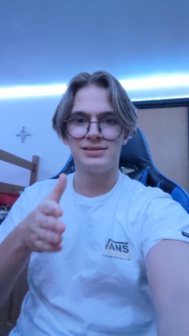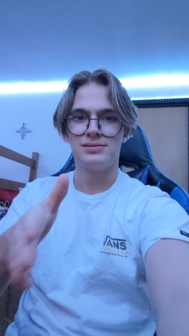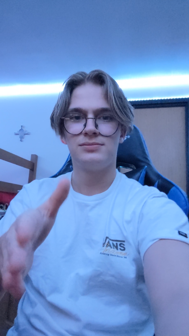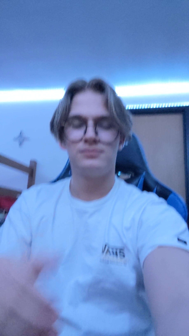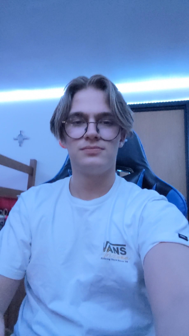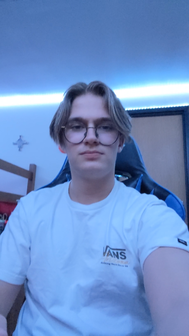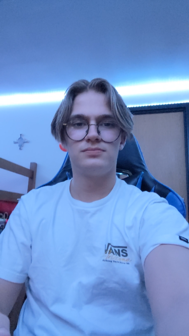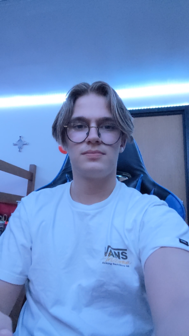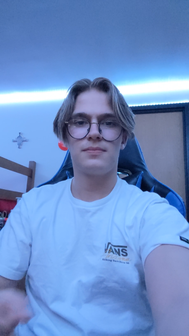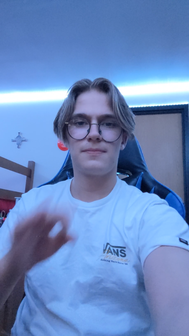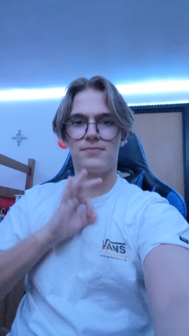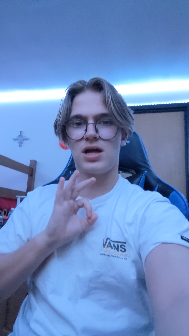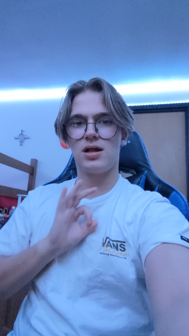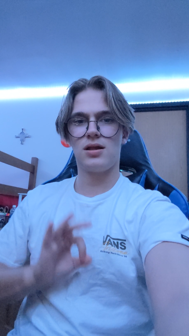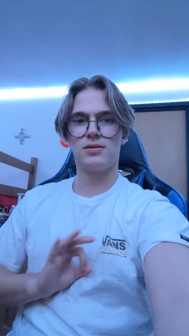button